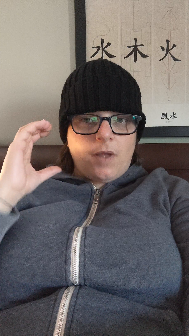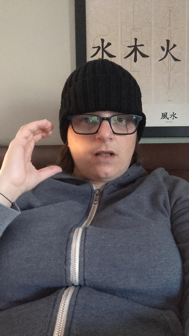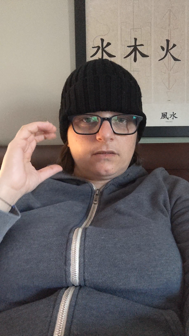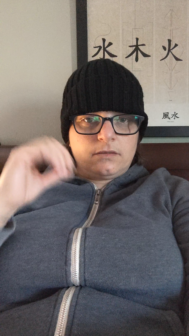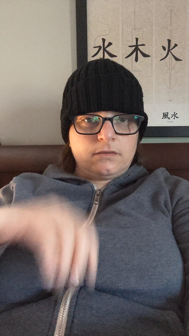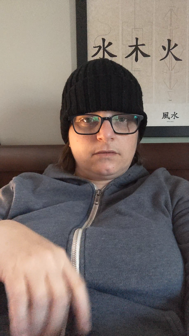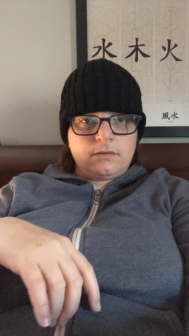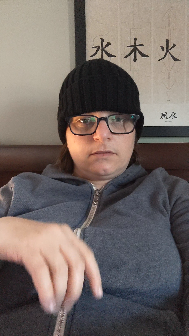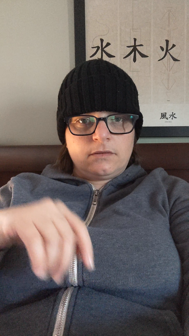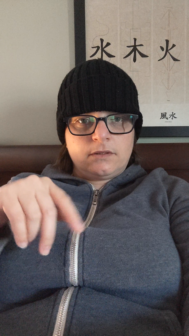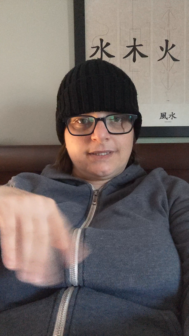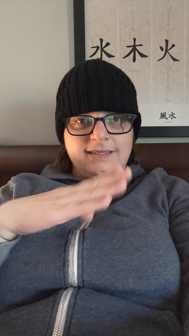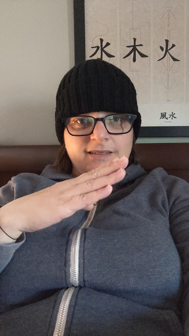kick